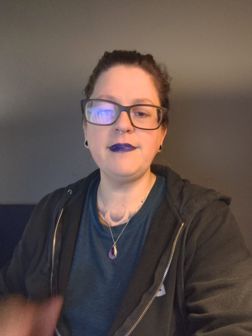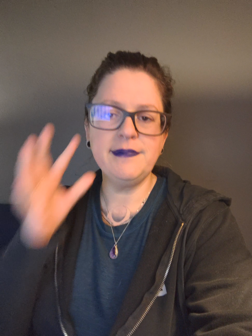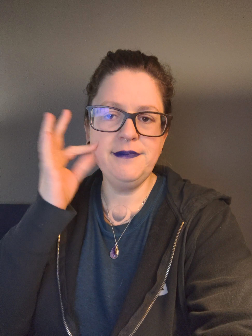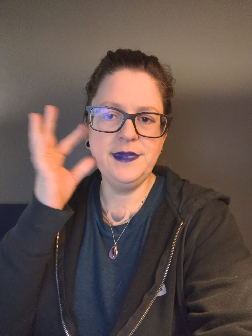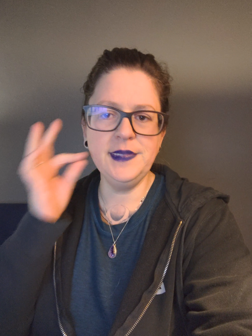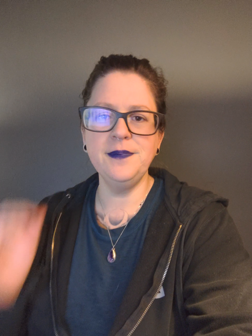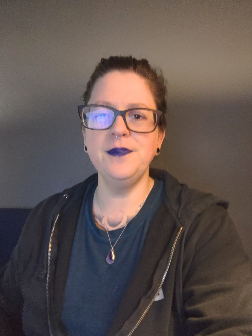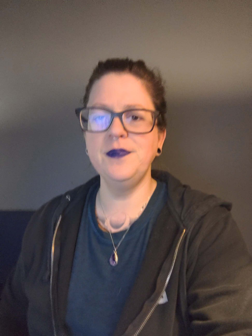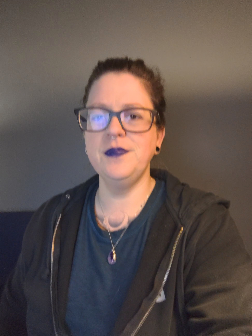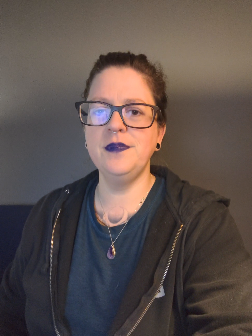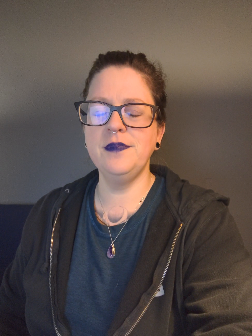kitty